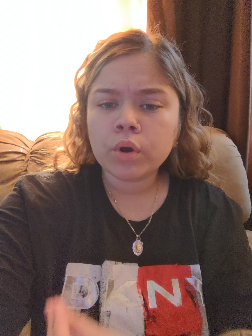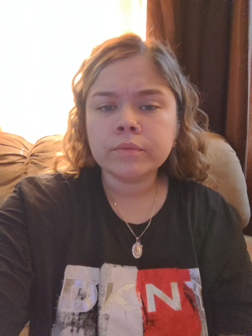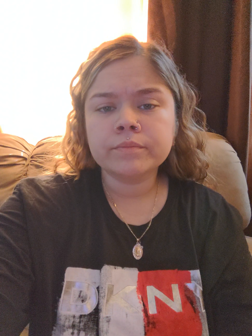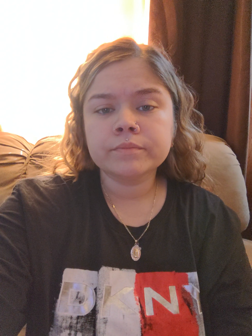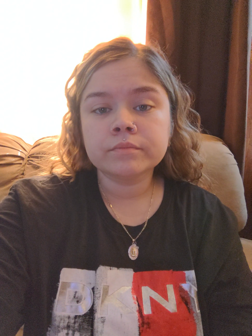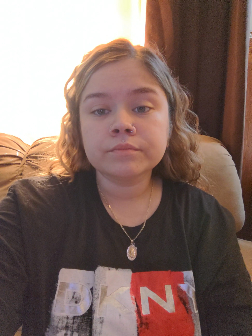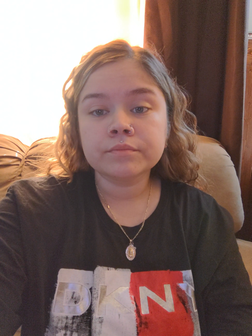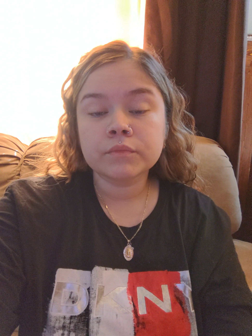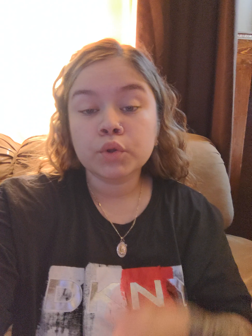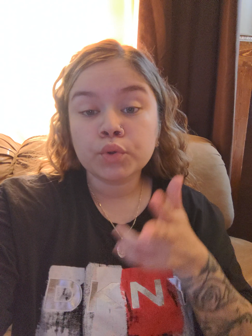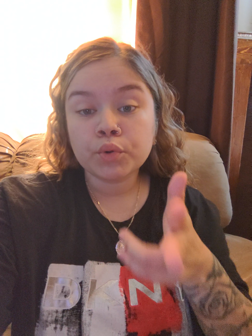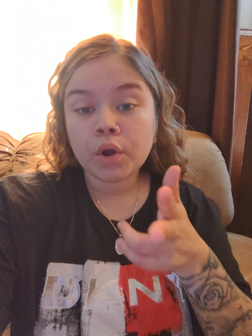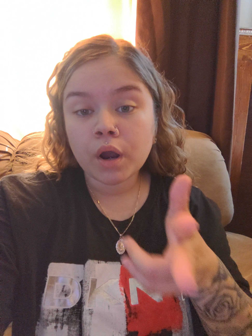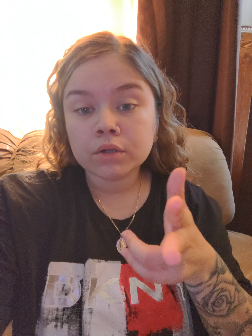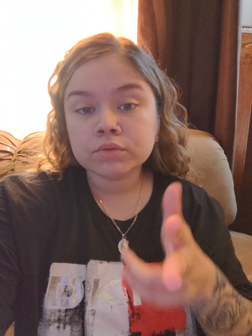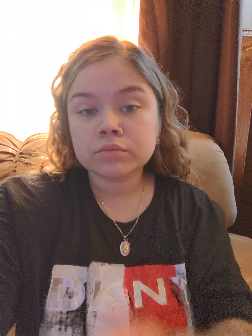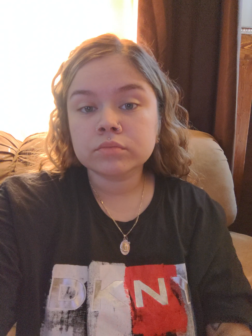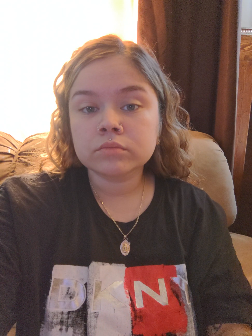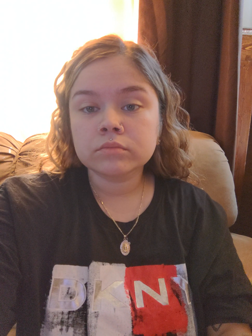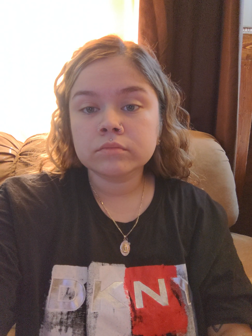garage